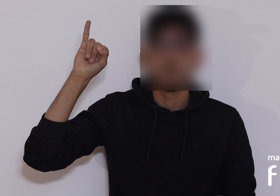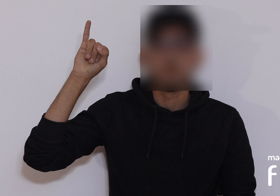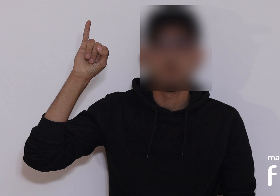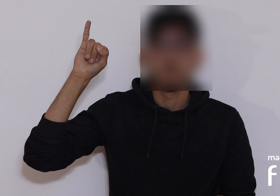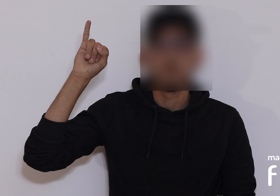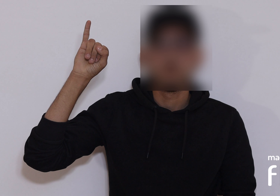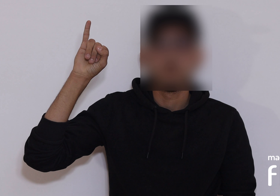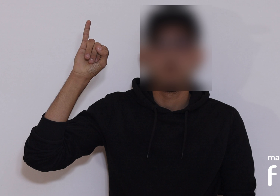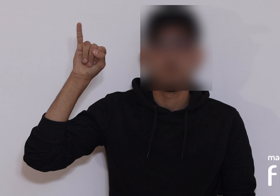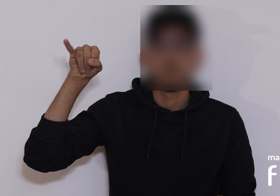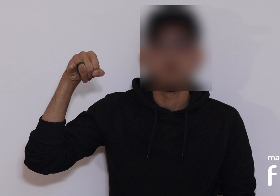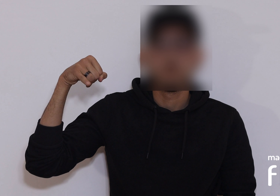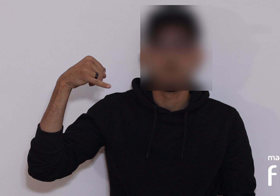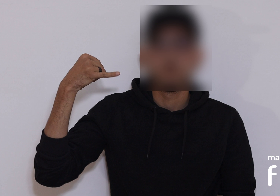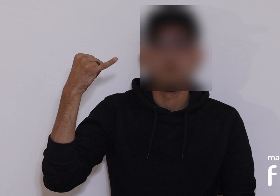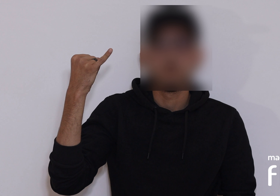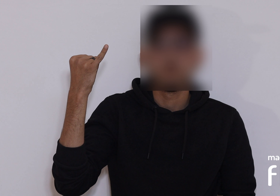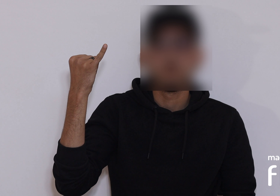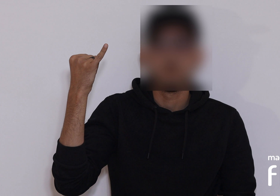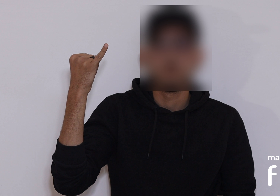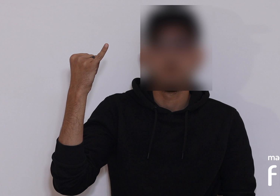ج